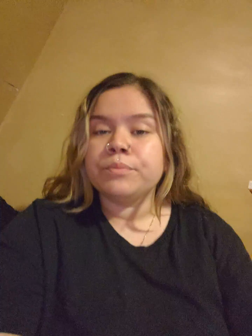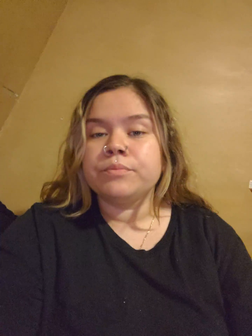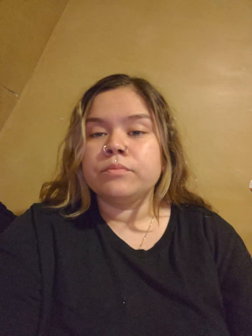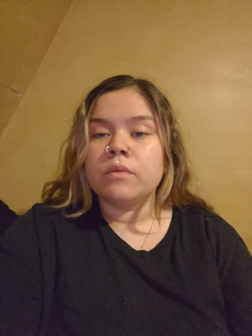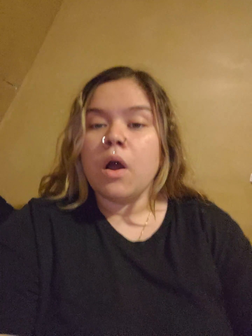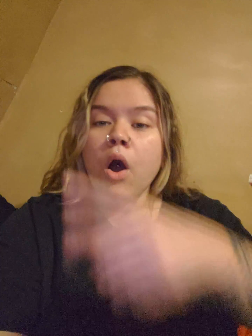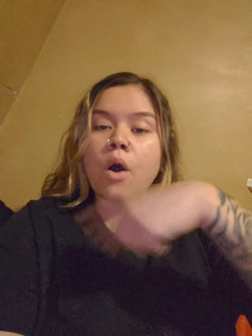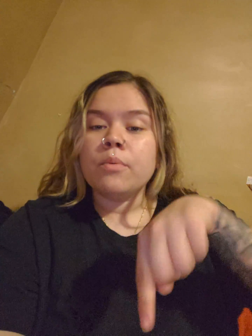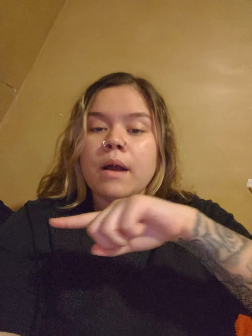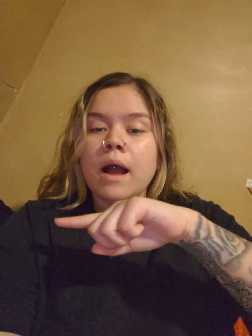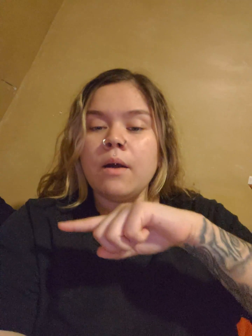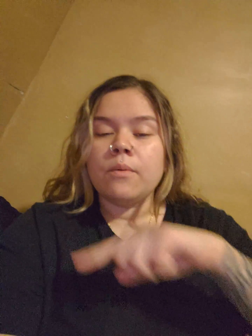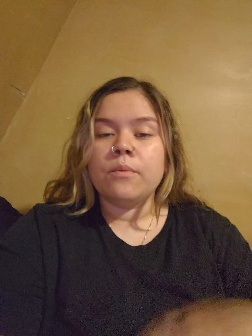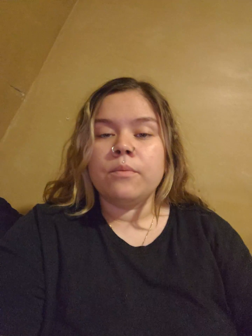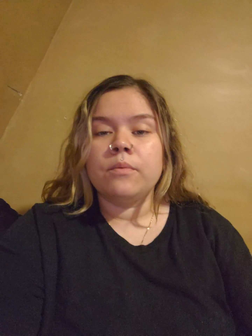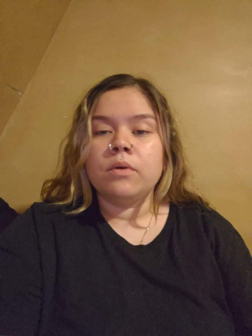around